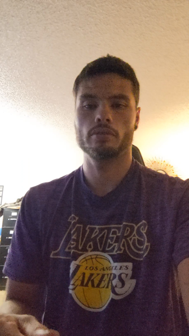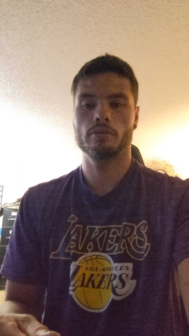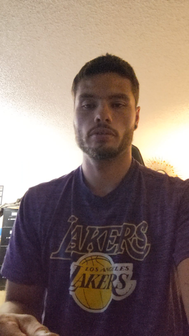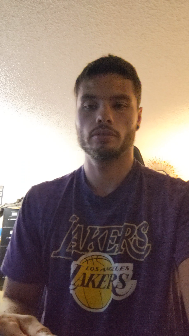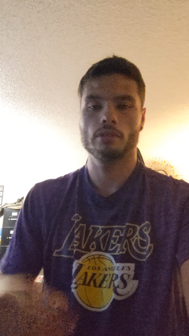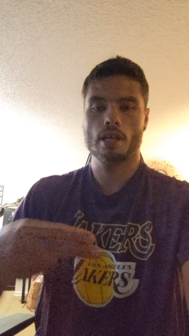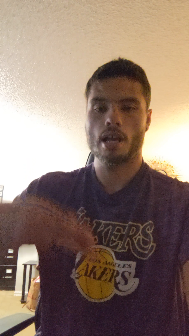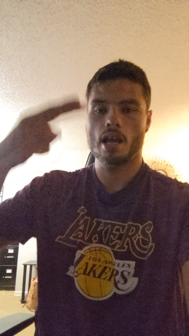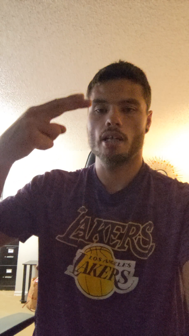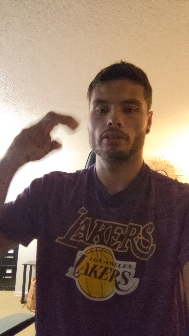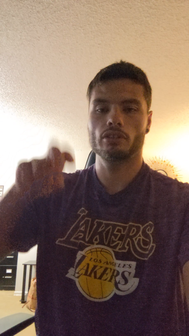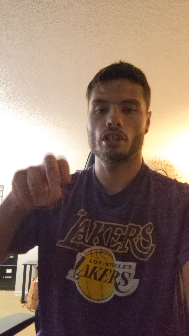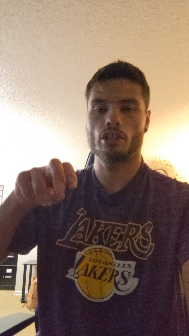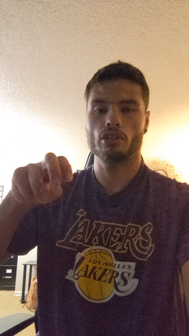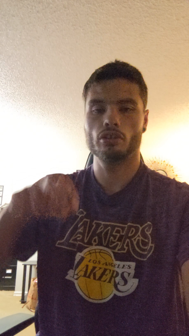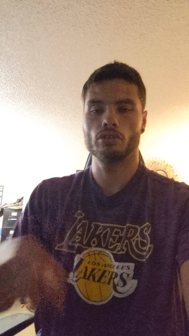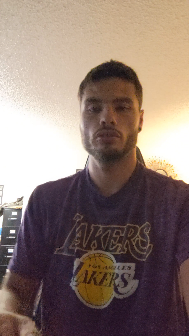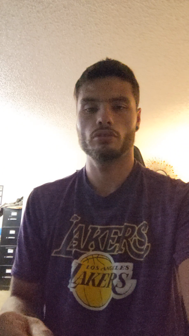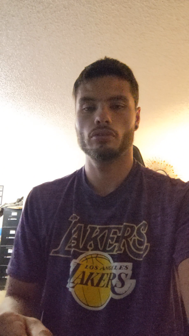high chair